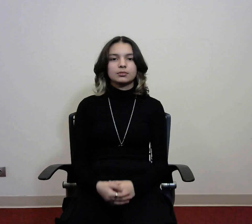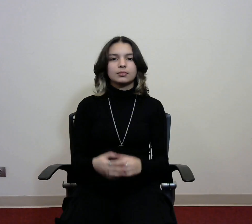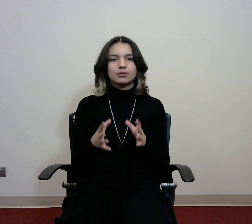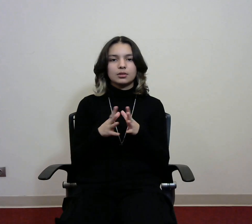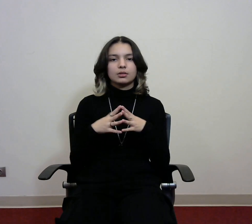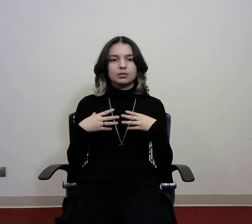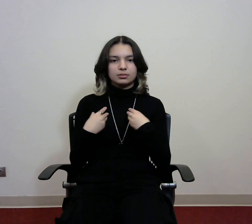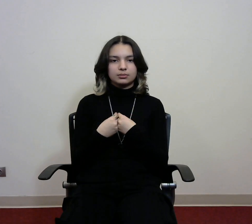ailə